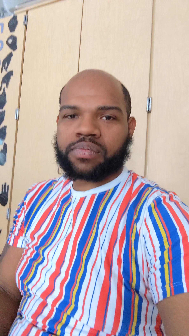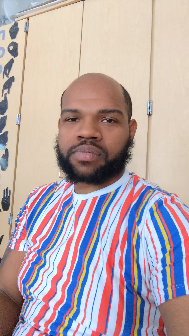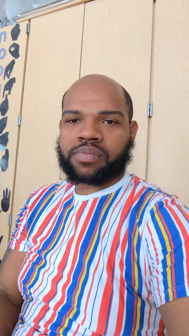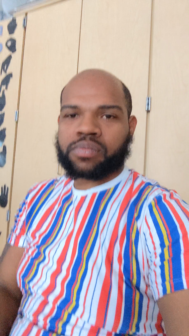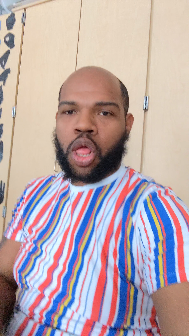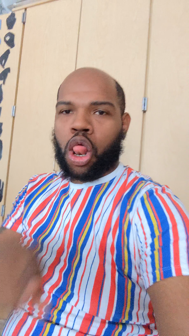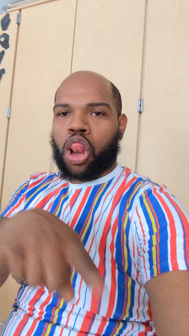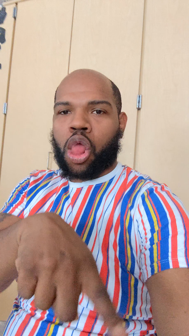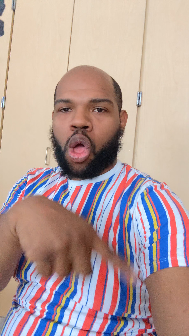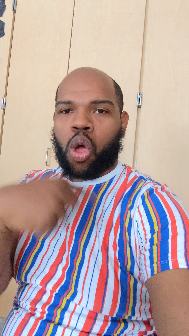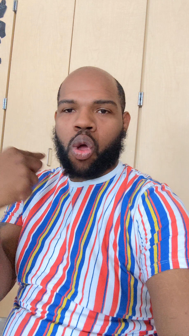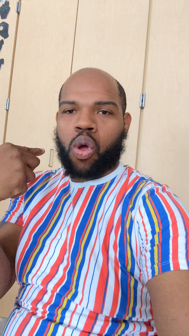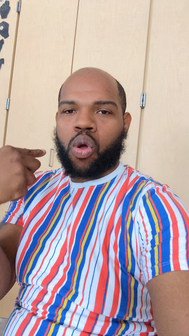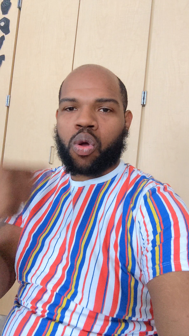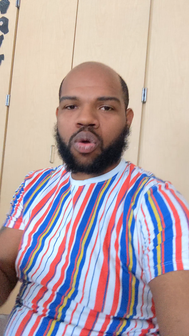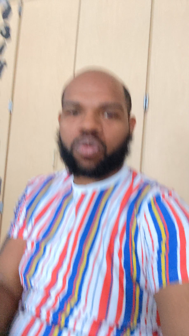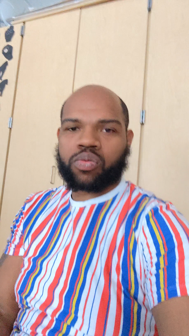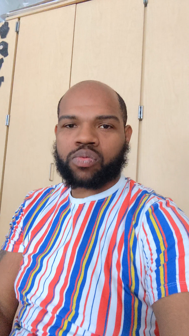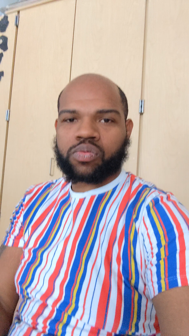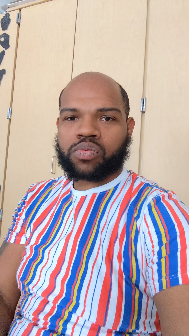long